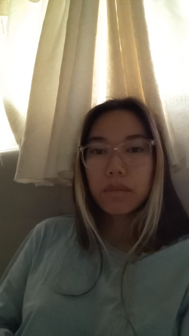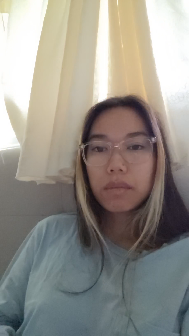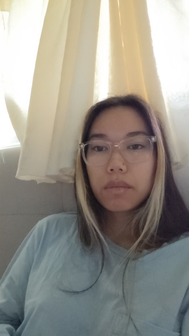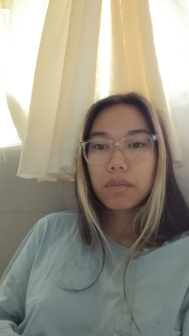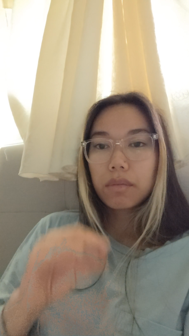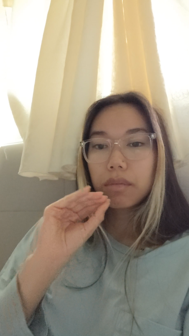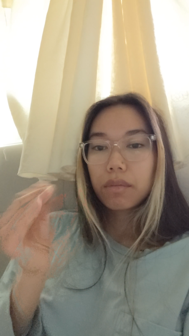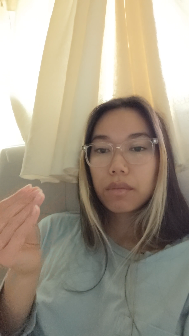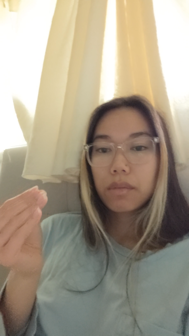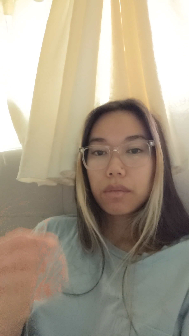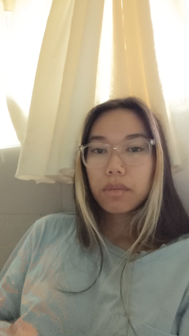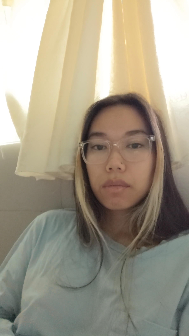none